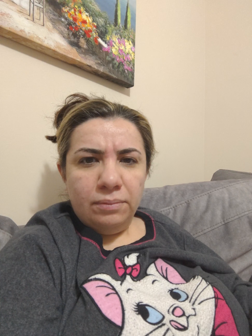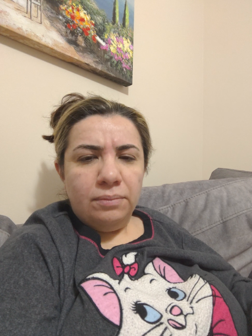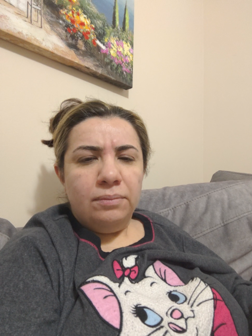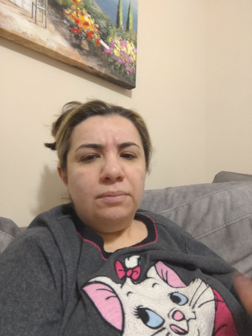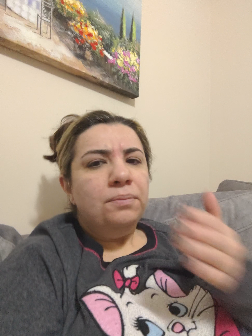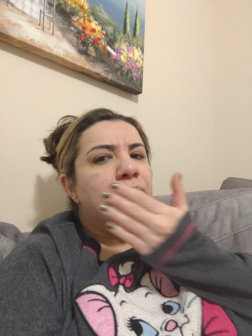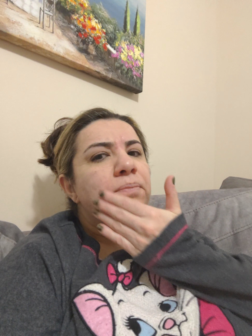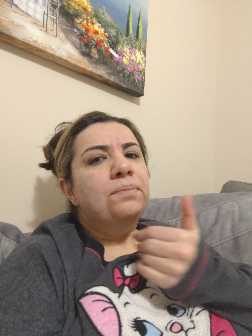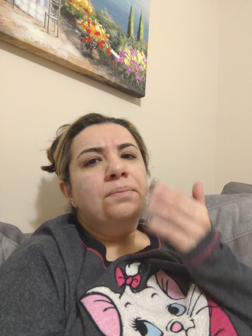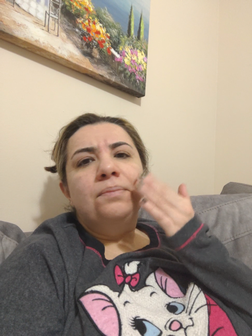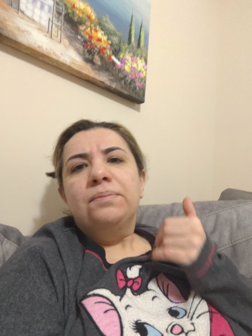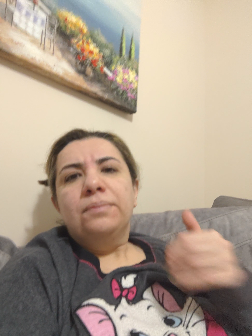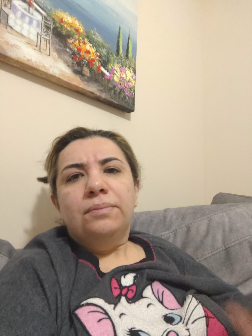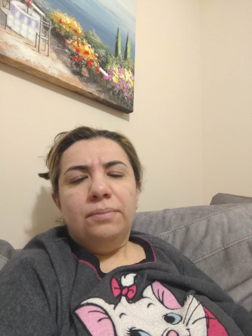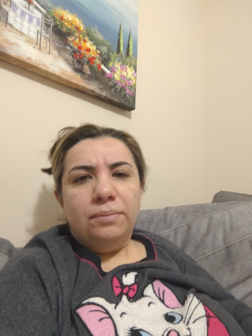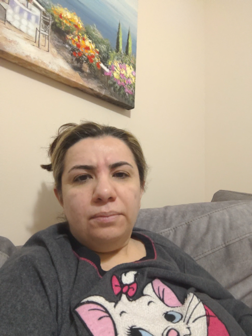napkin